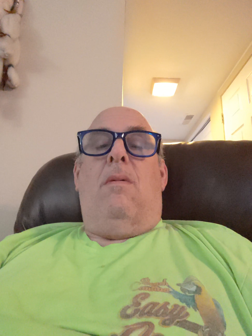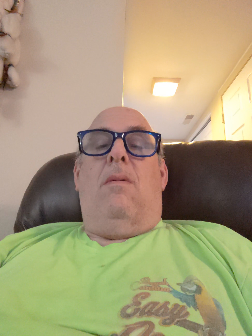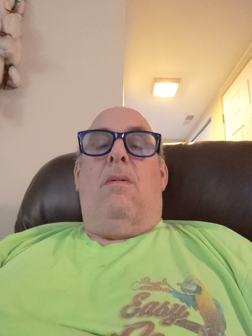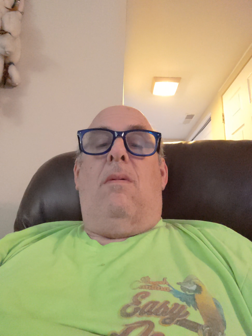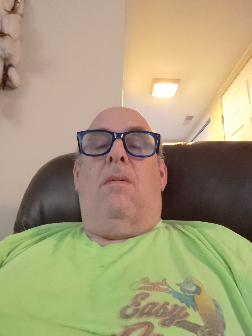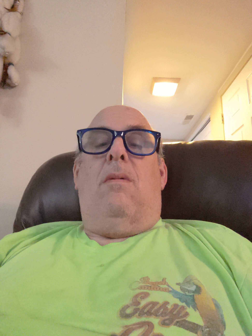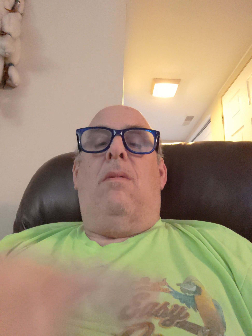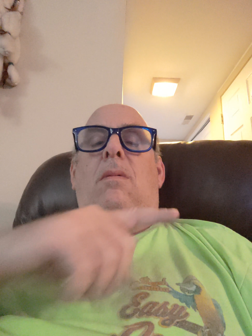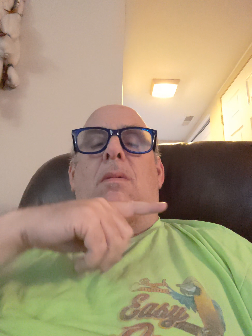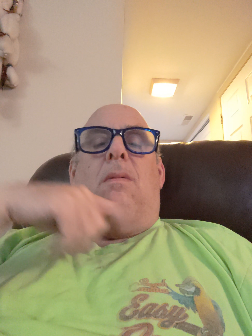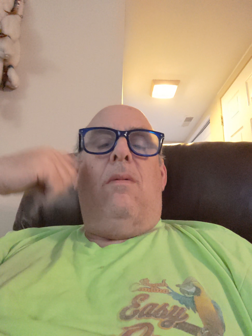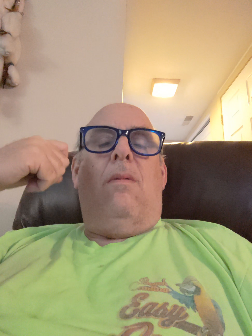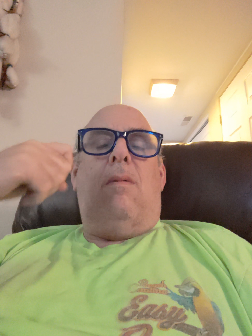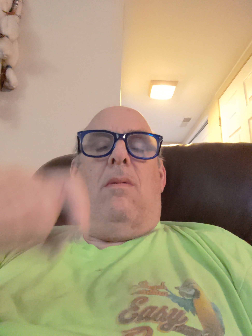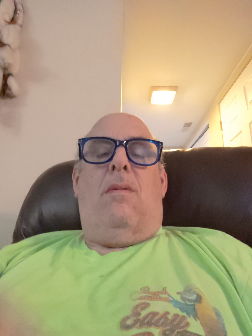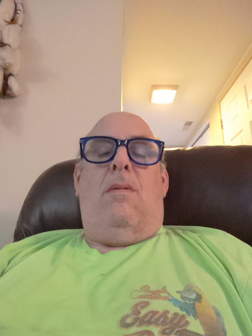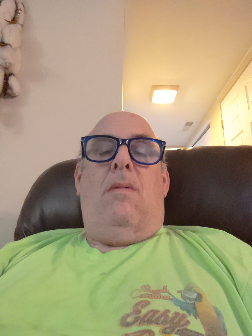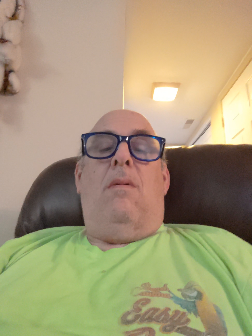dry